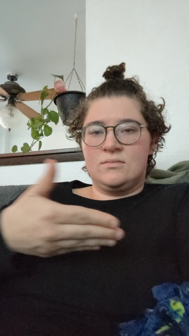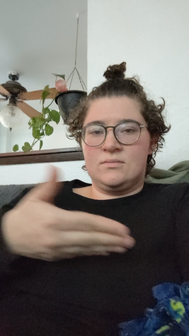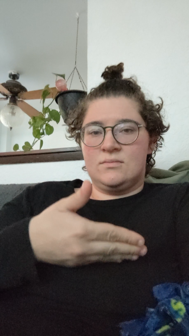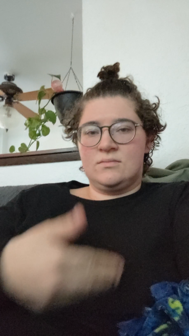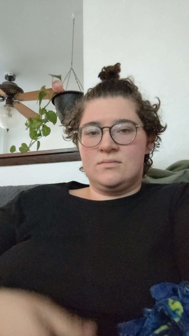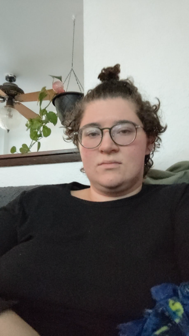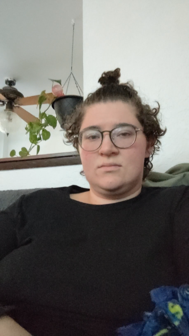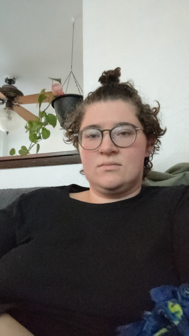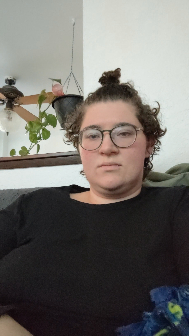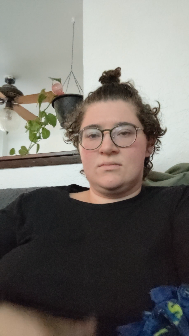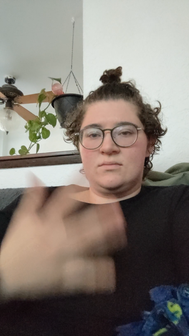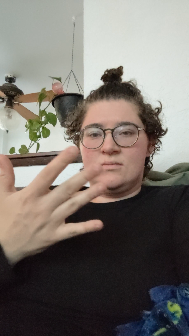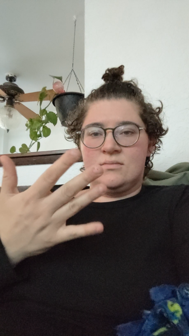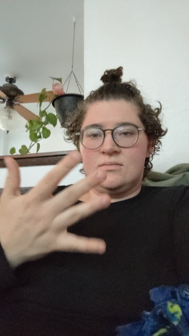hand